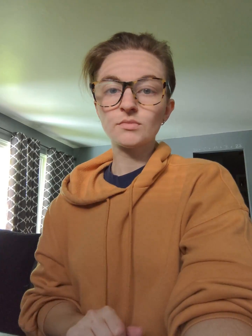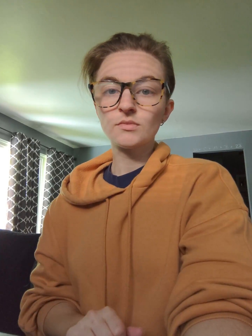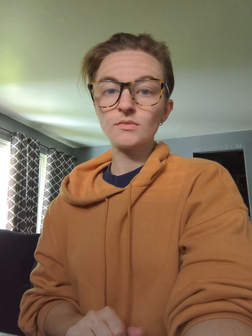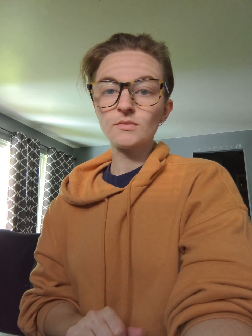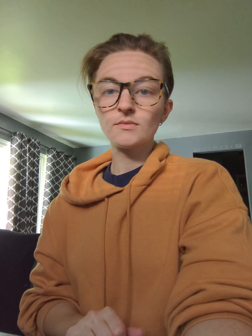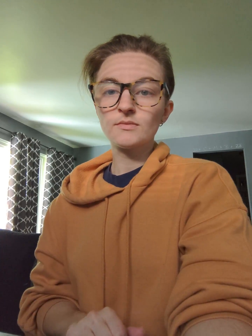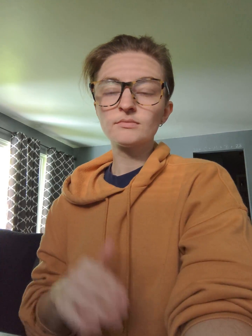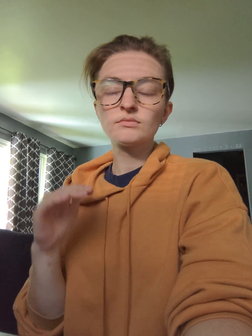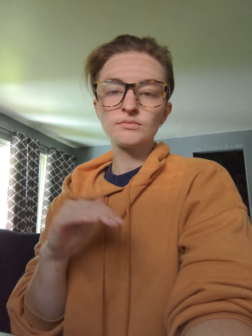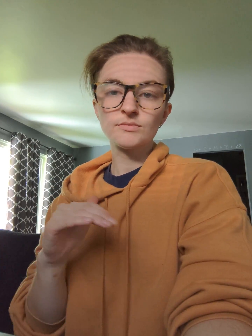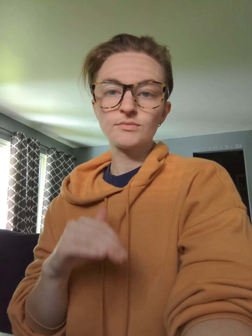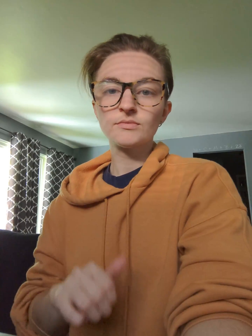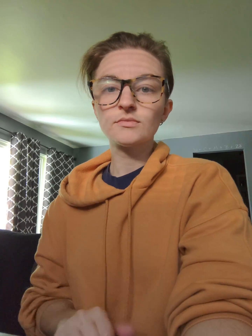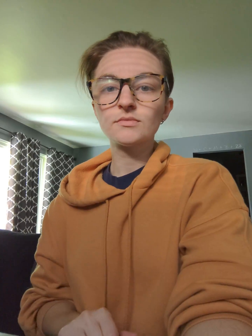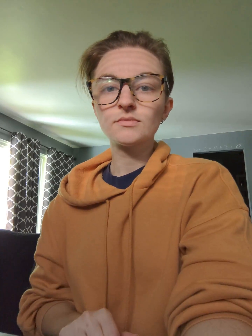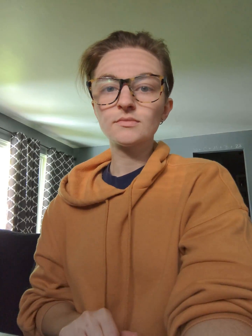doctor